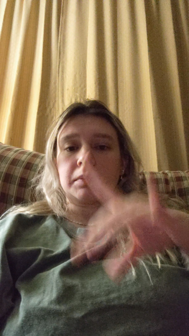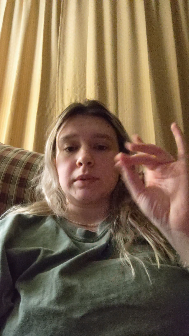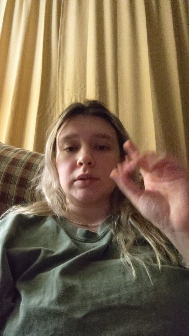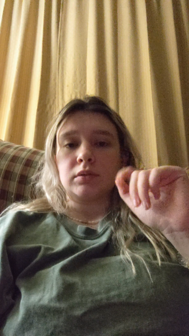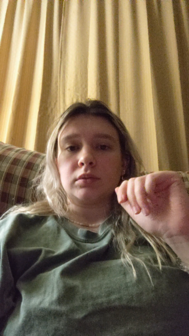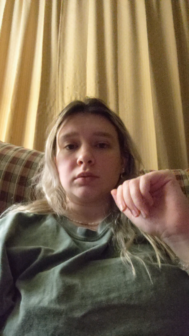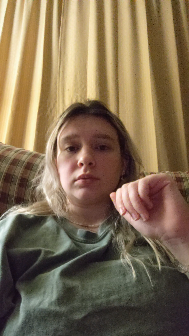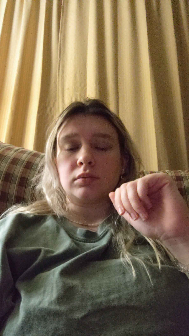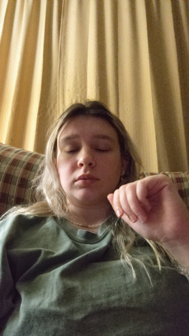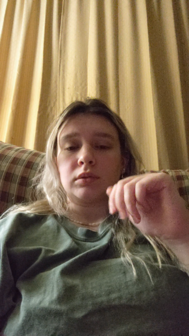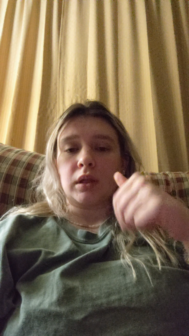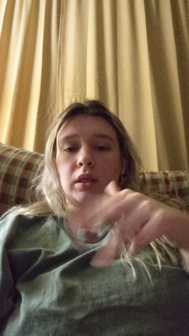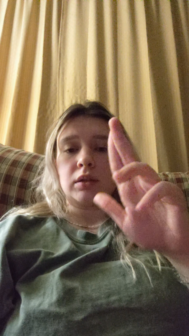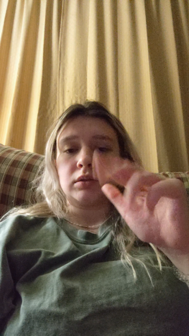lick